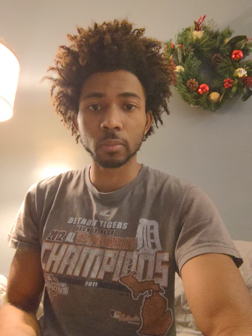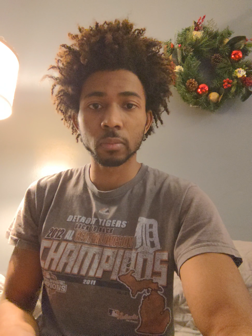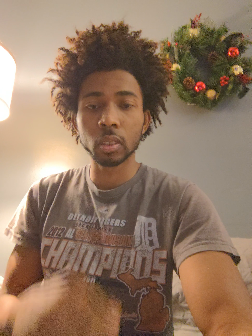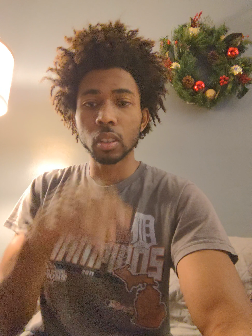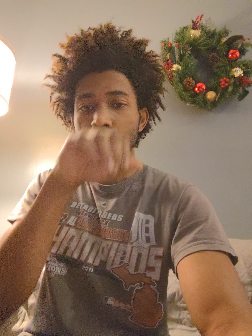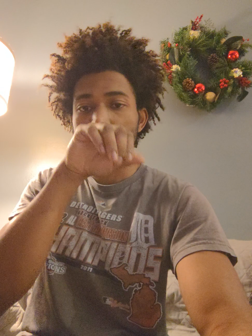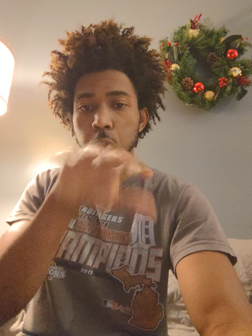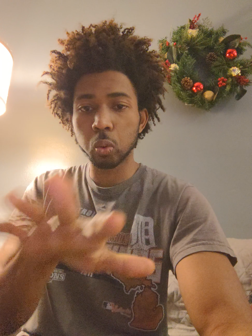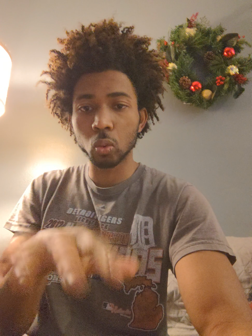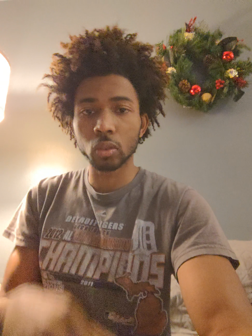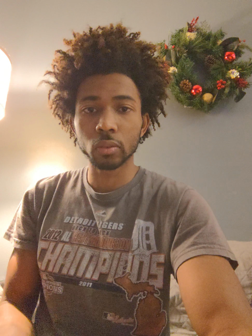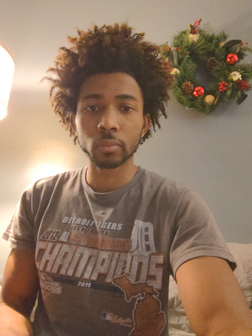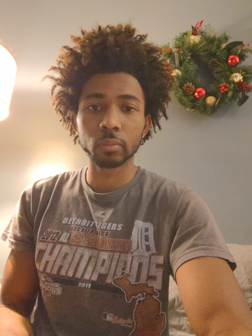blow